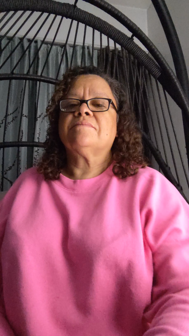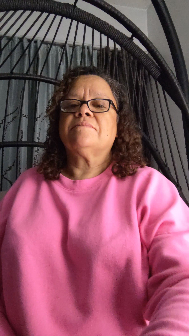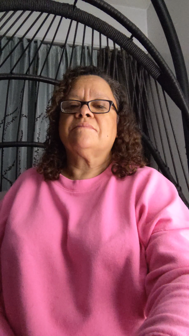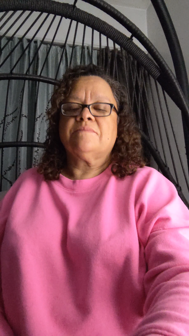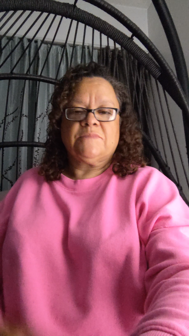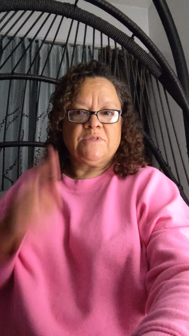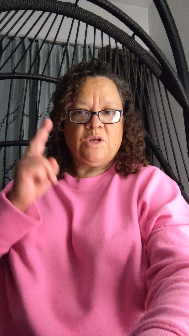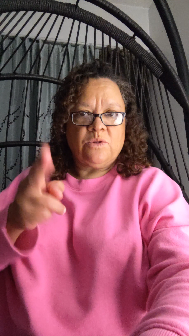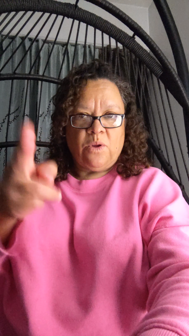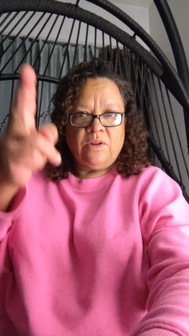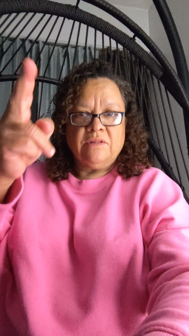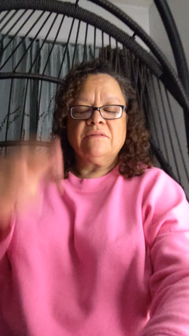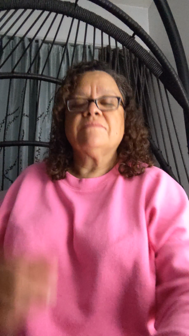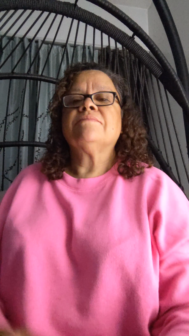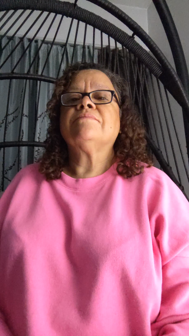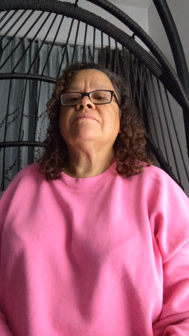run